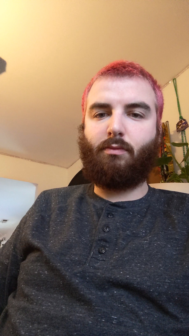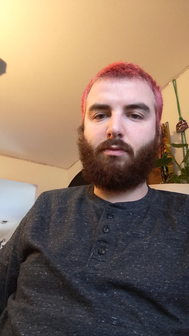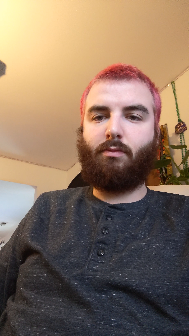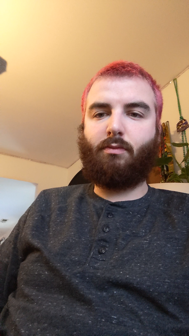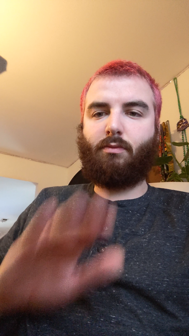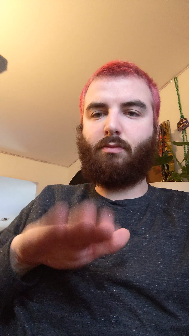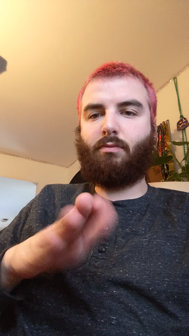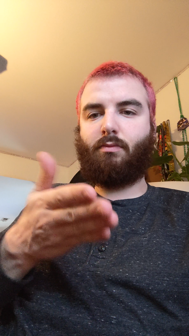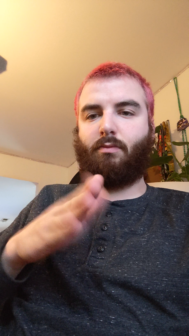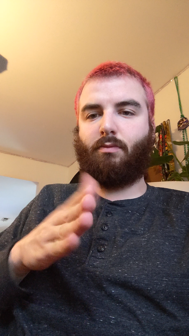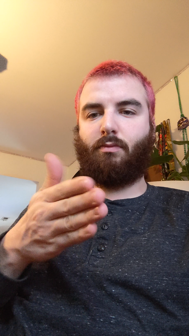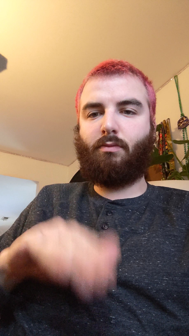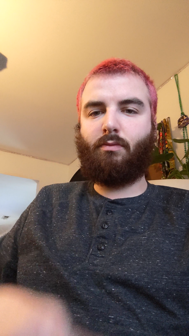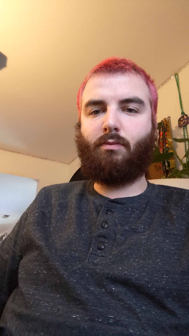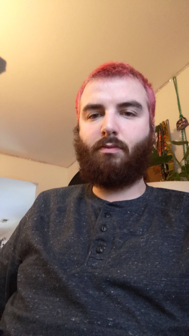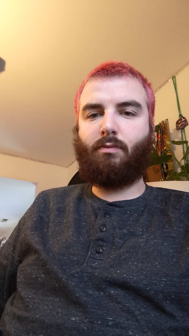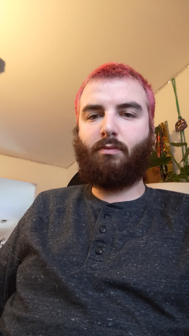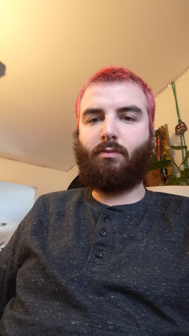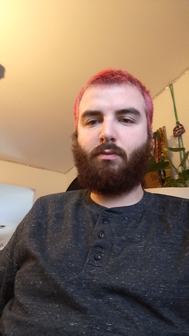cook